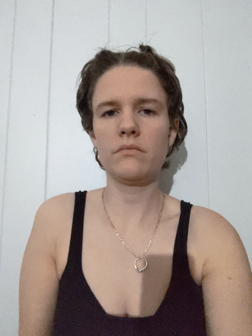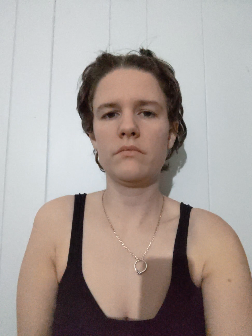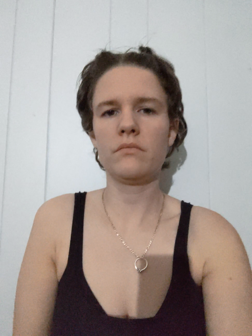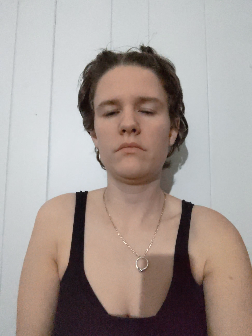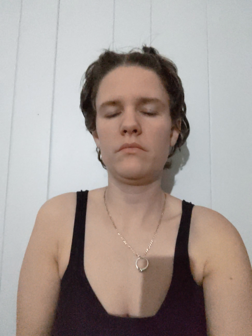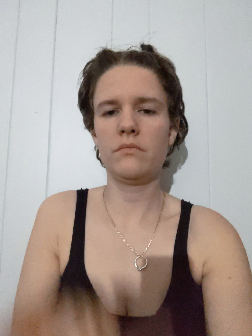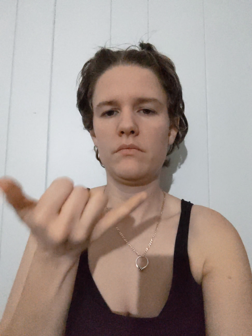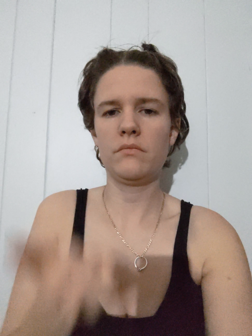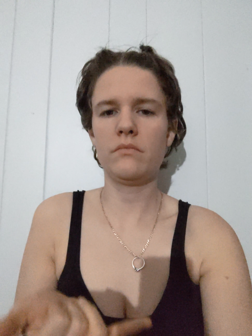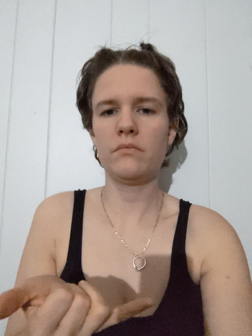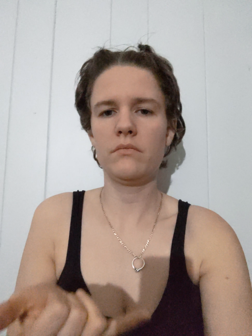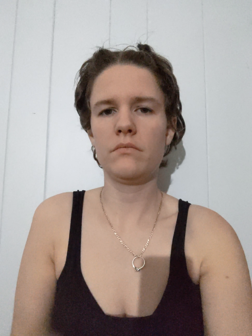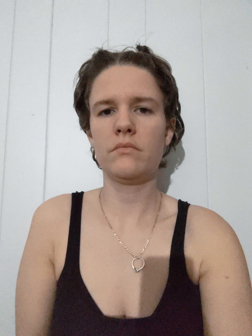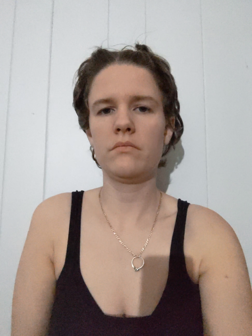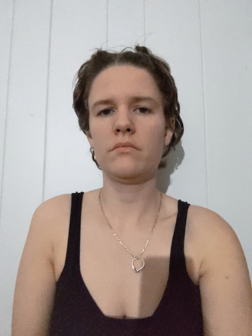now